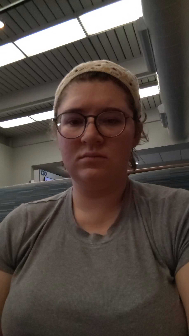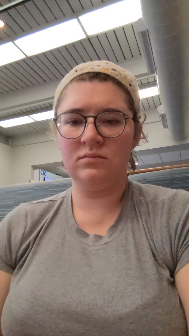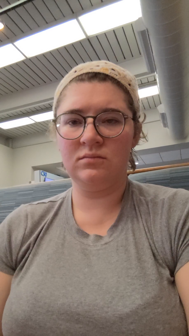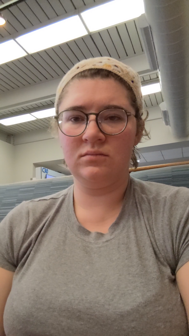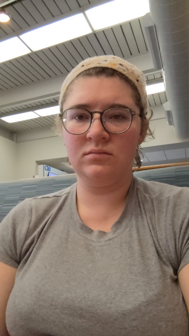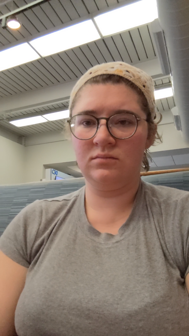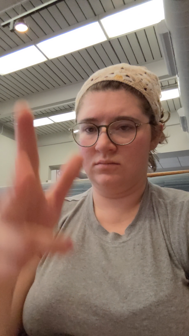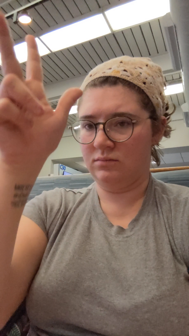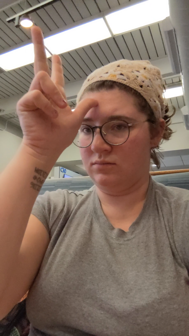rooster